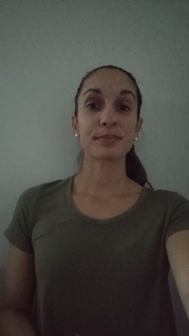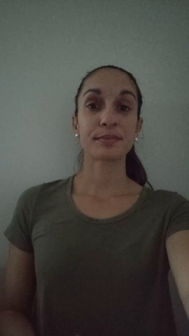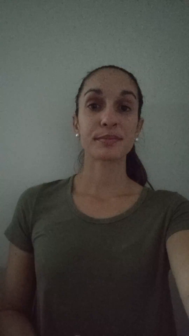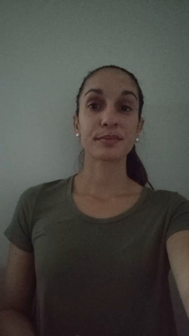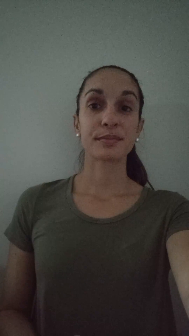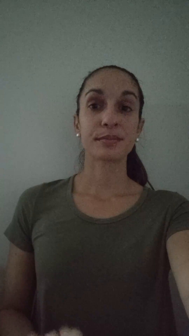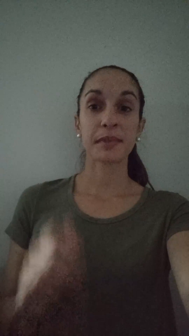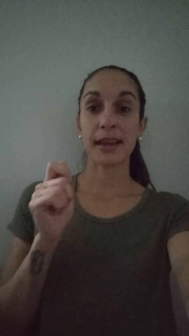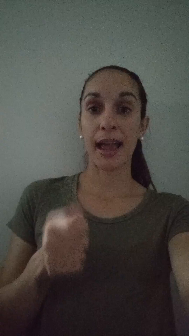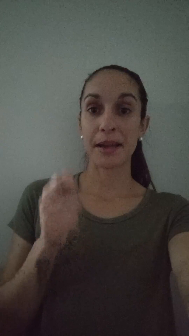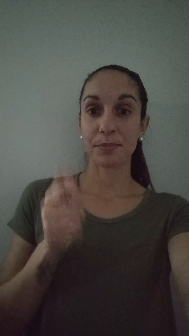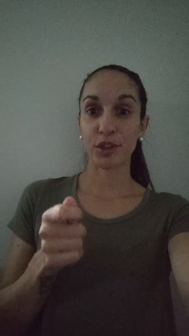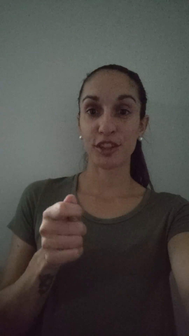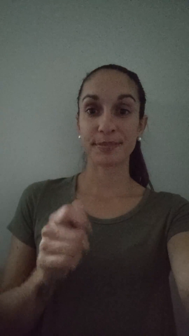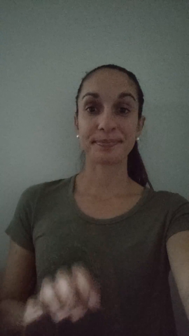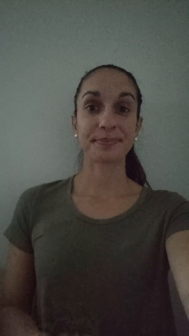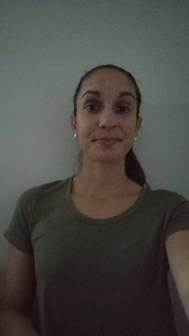hammer